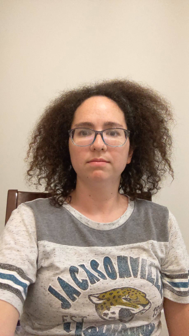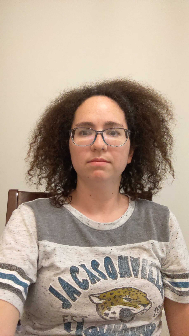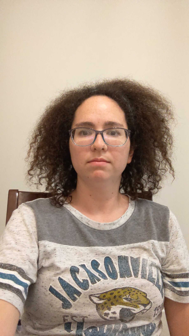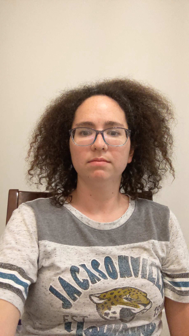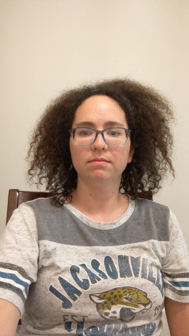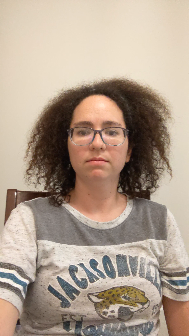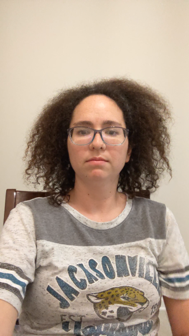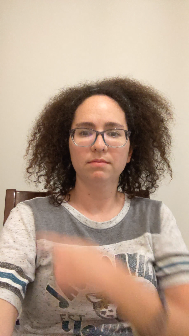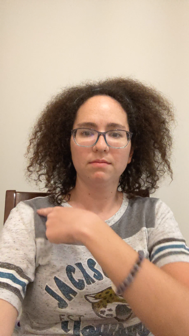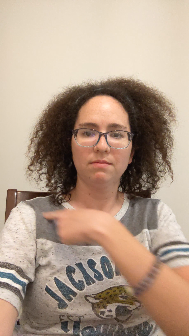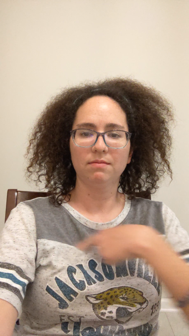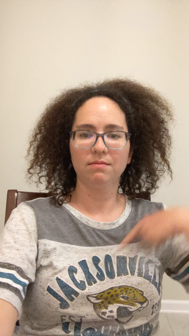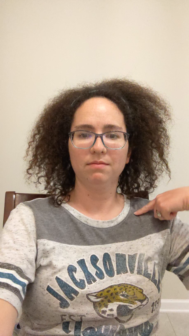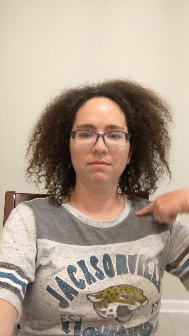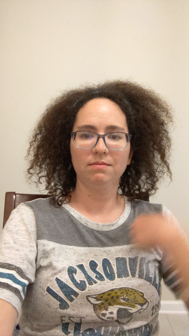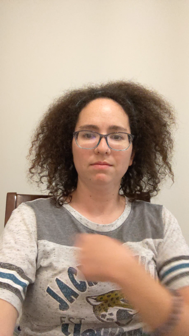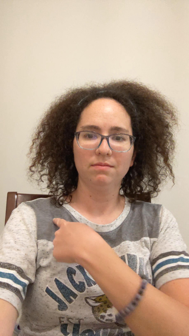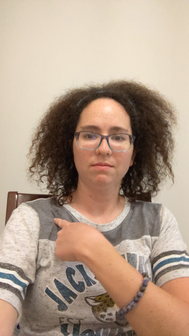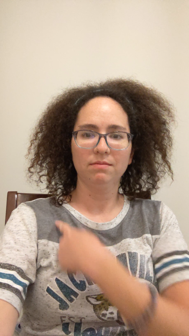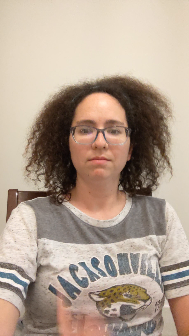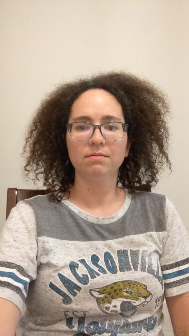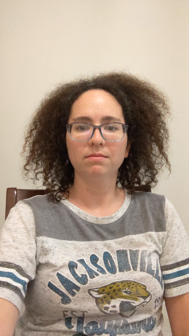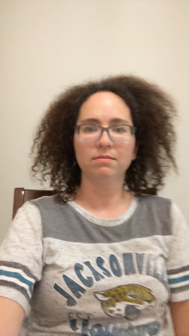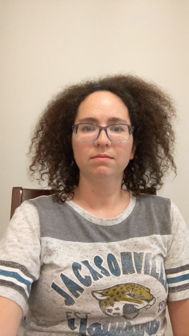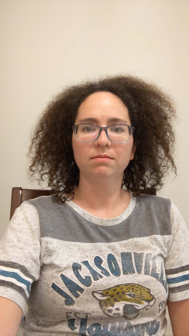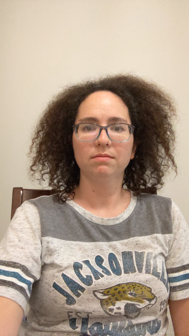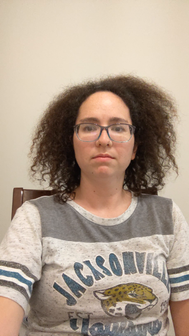bib